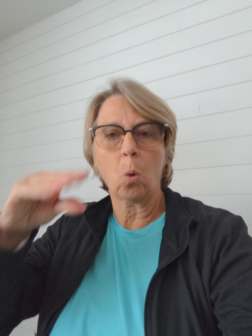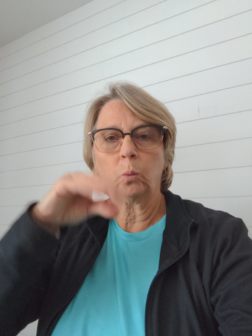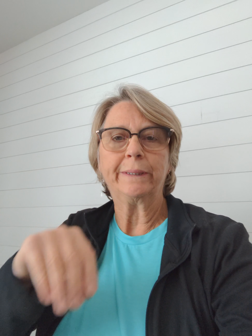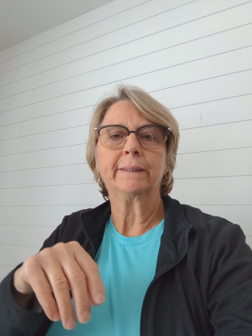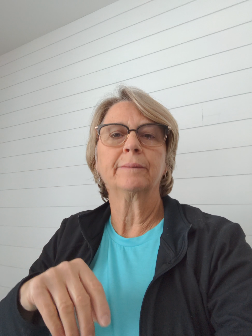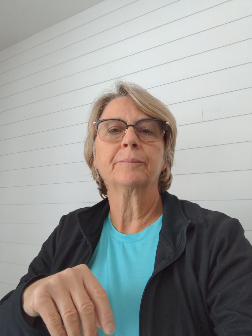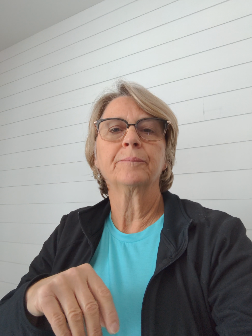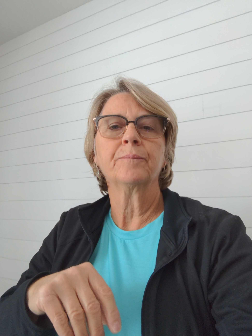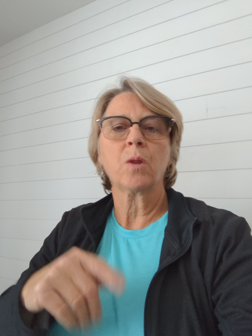story